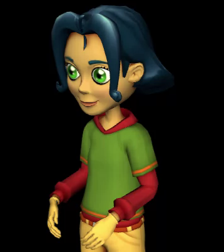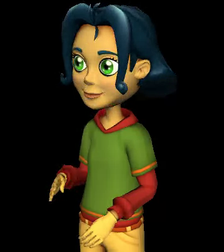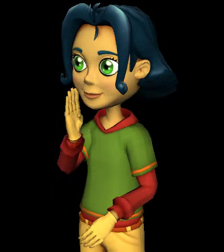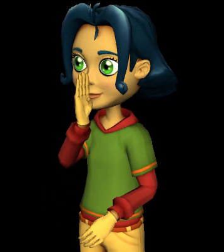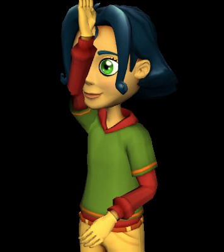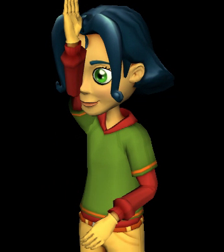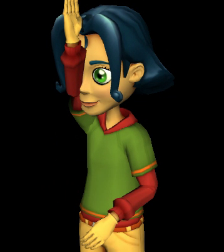منتصف الليل